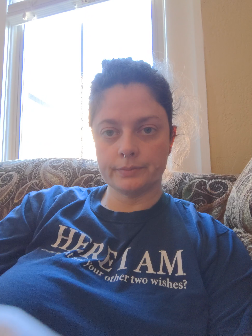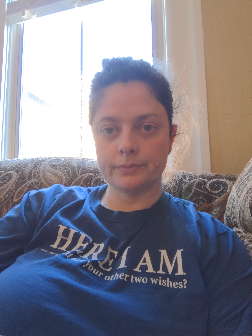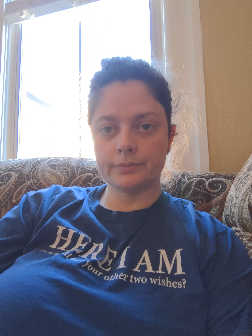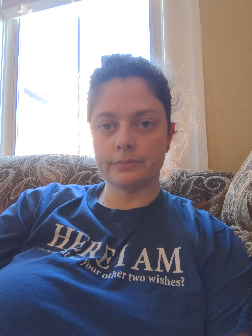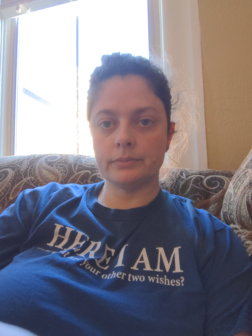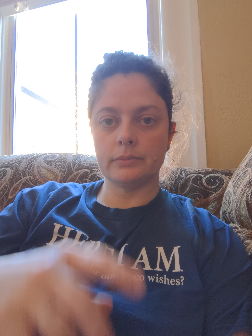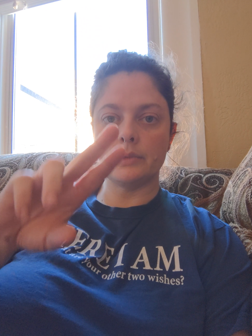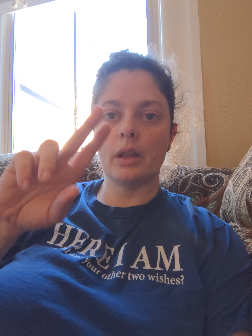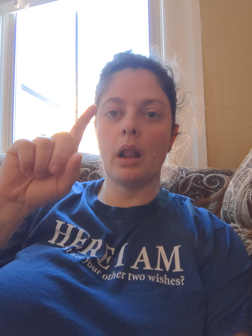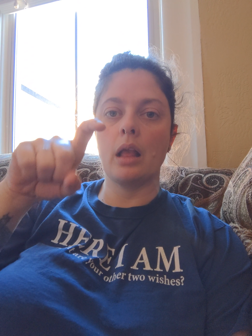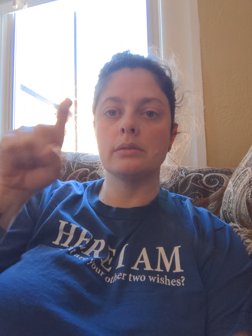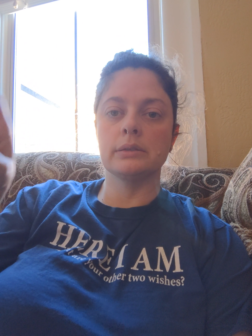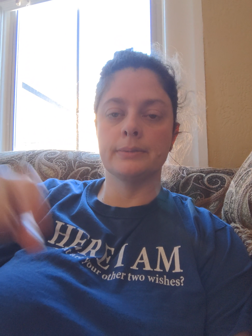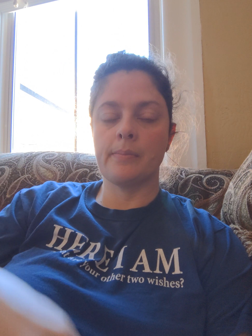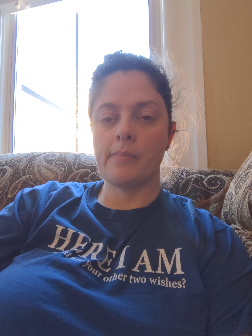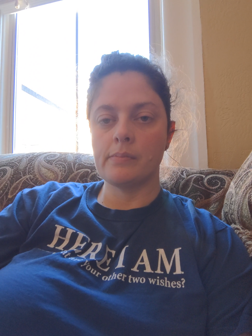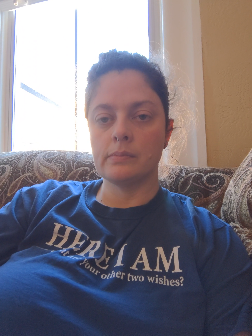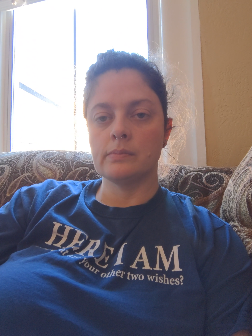closet